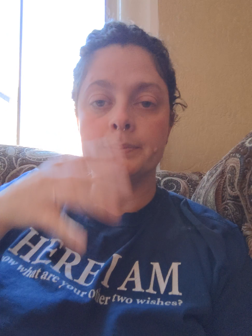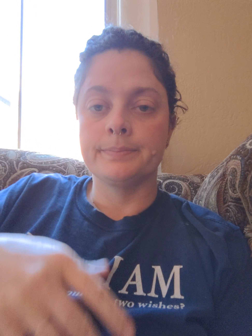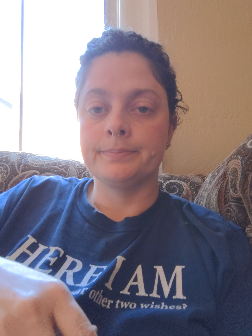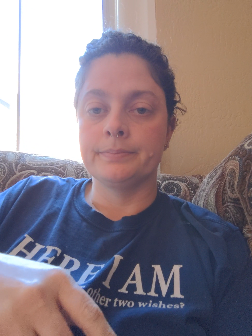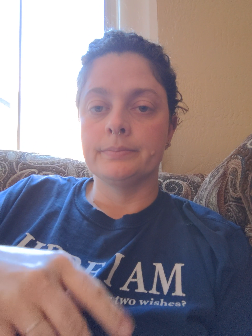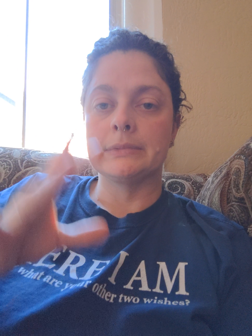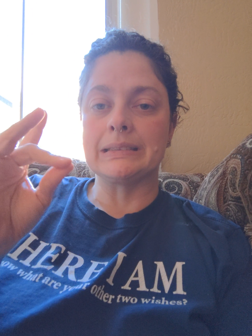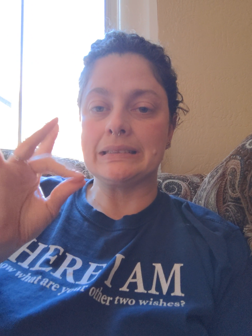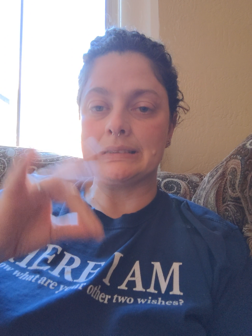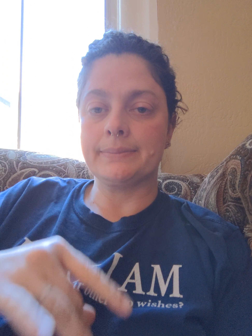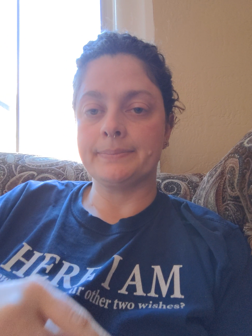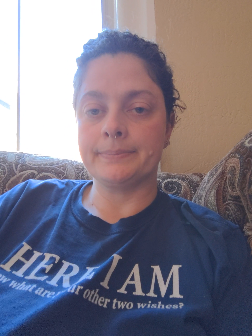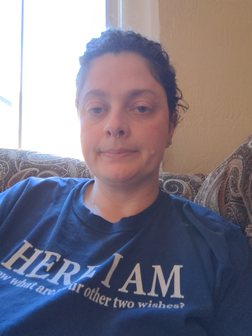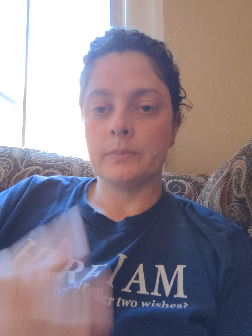sticky